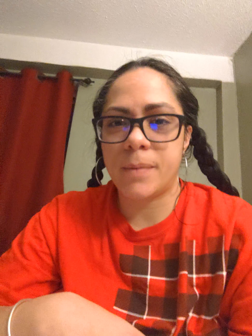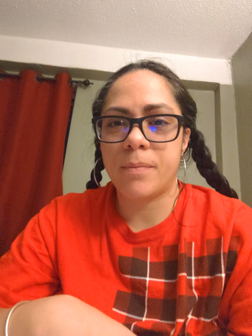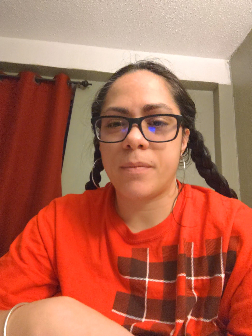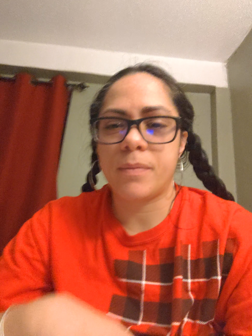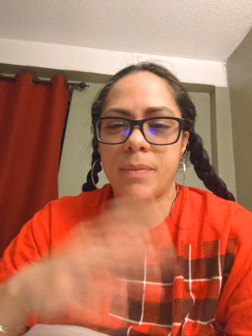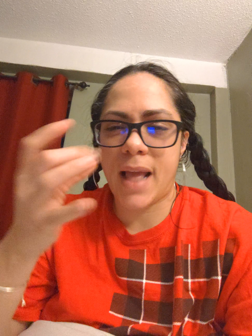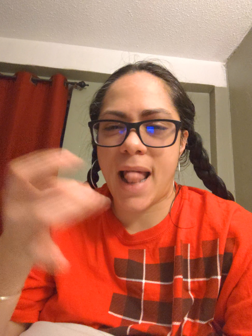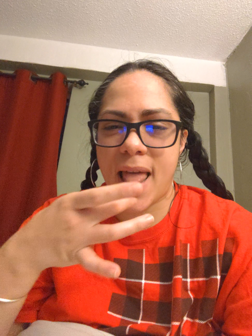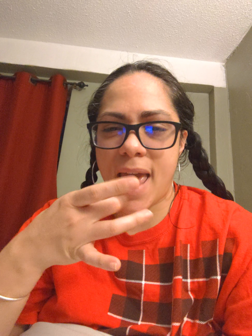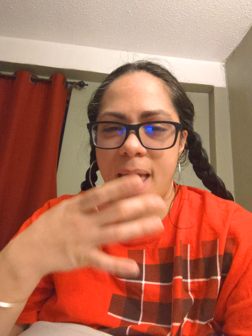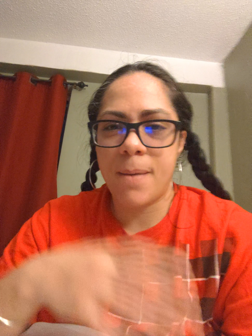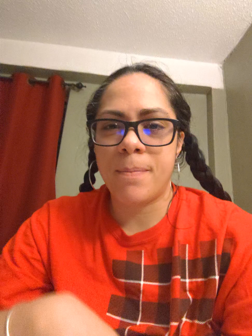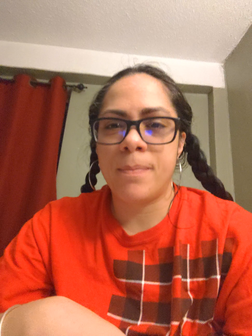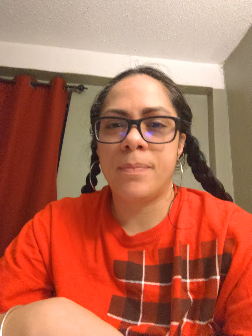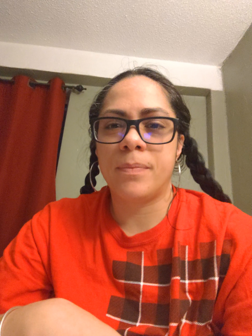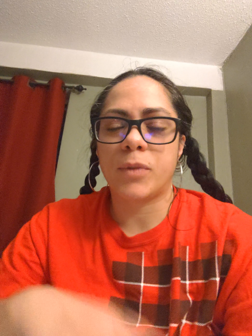lamp